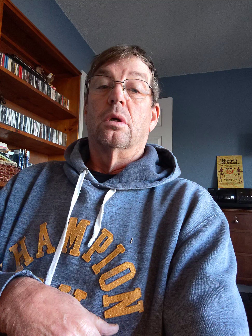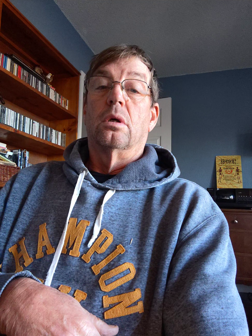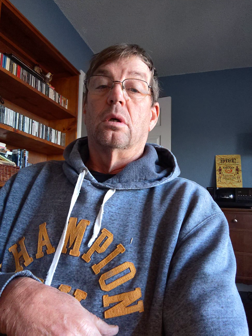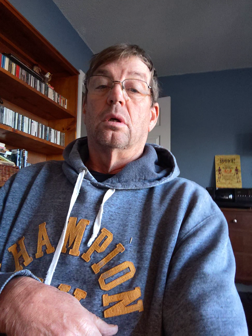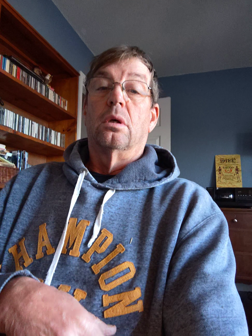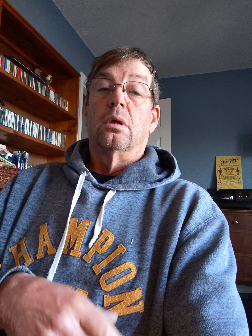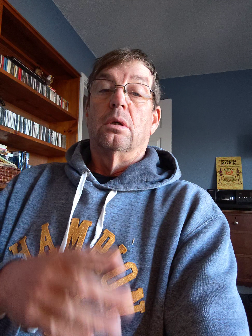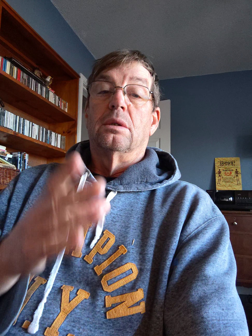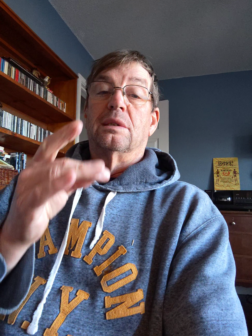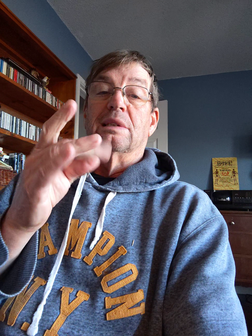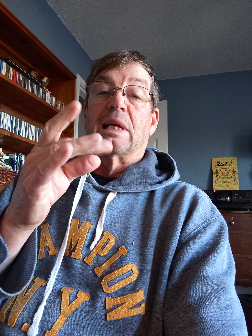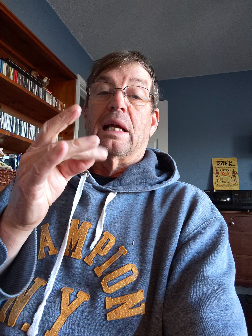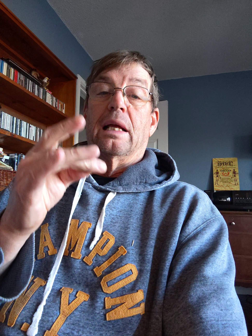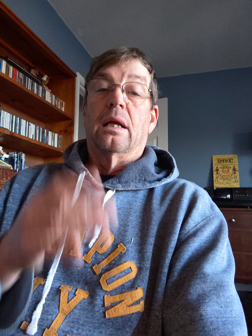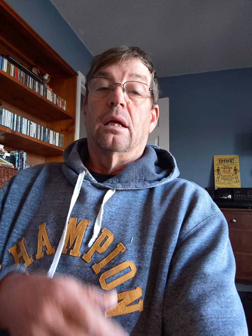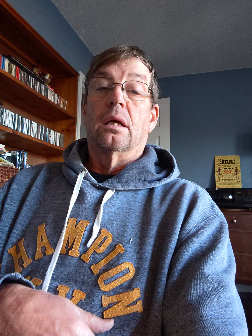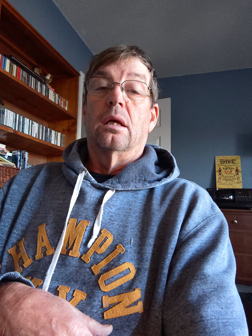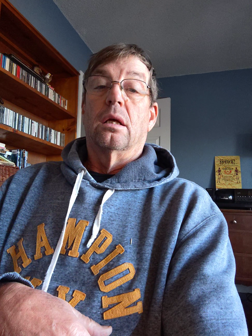sticky